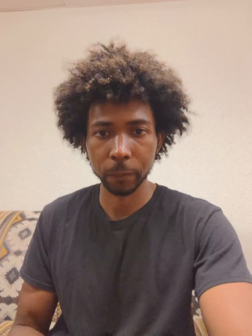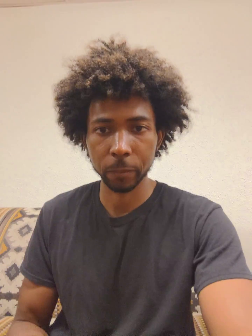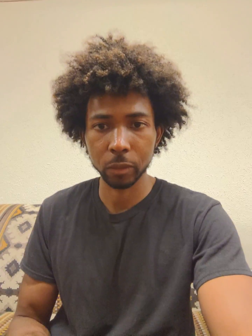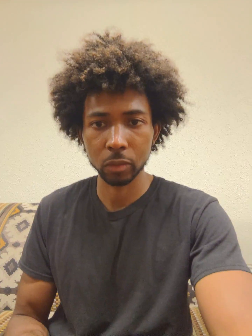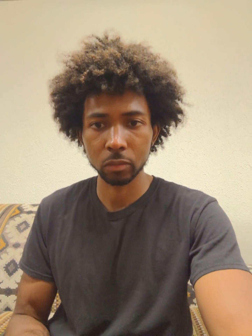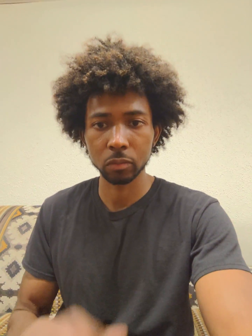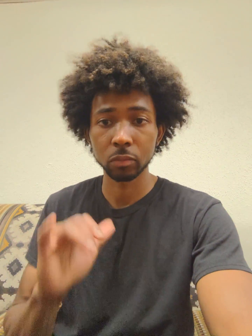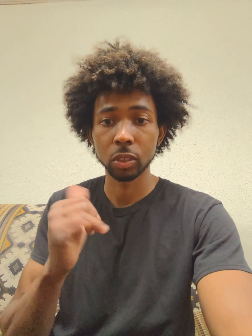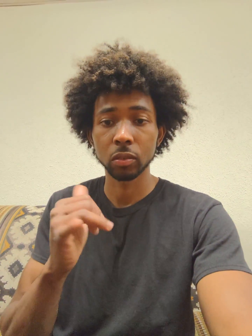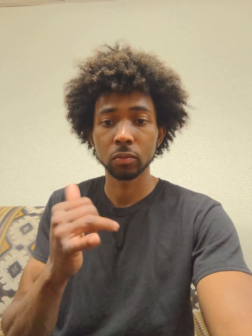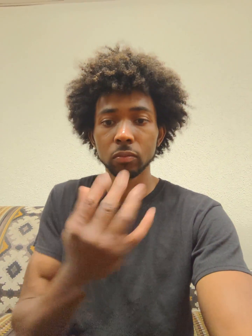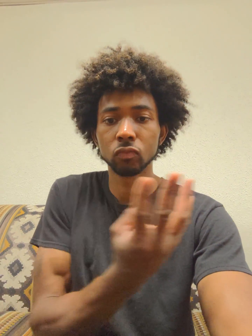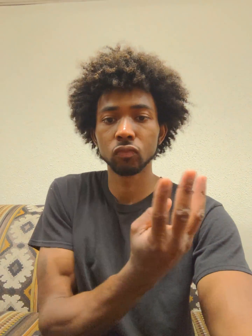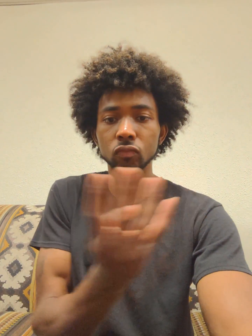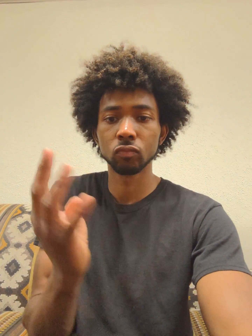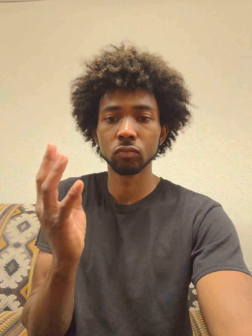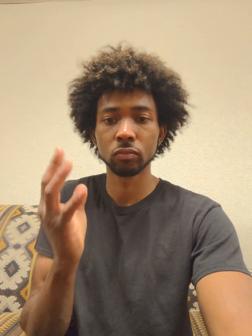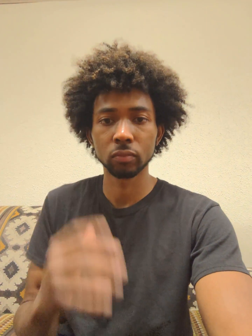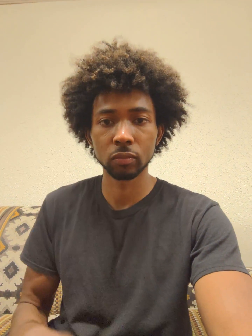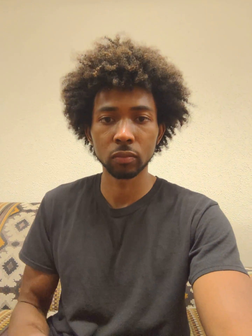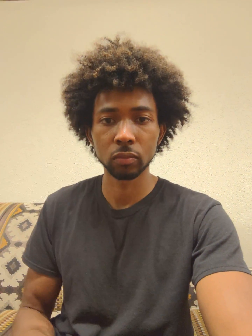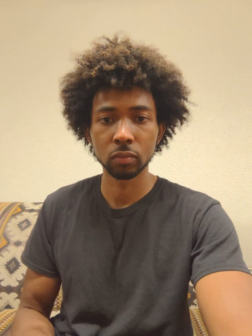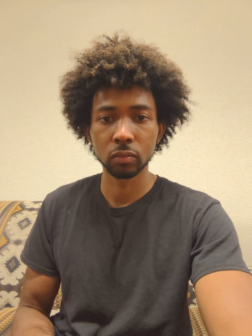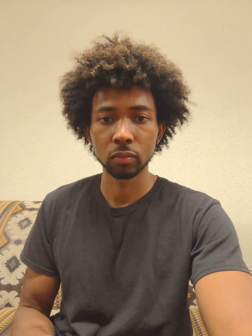playpen